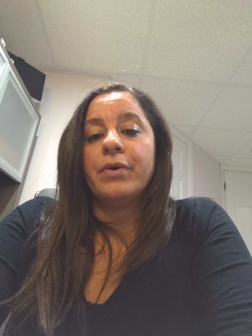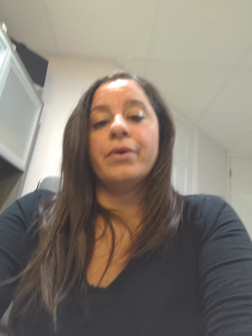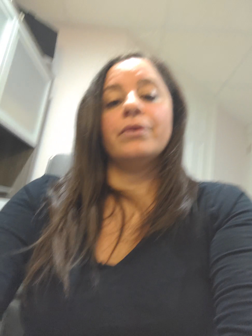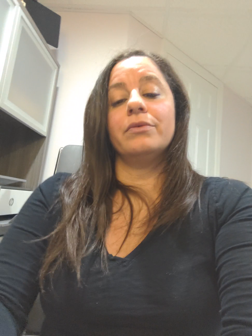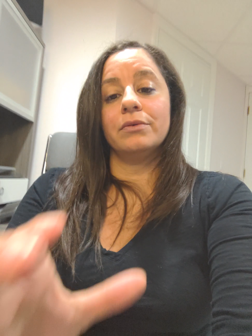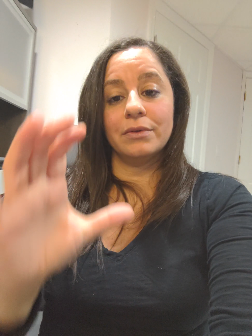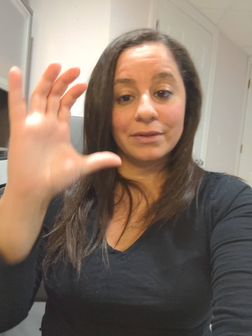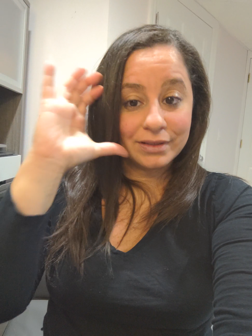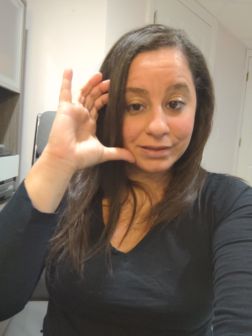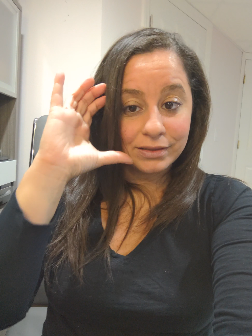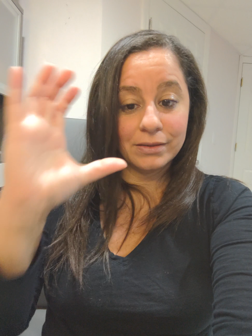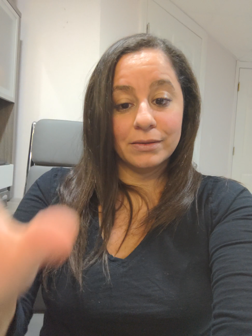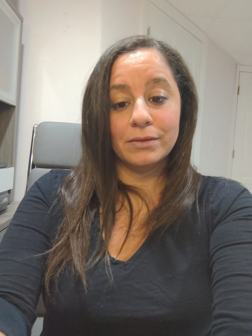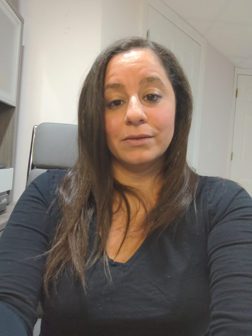listen